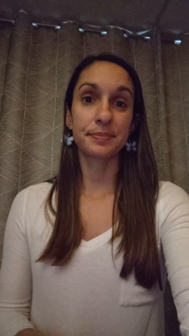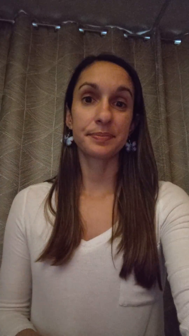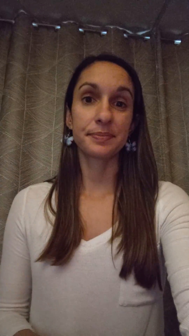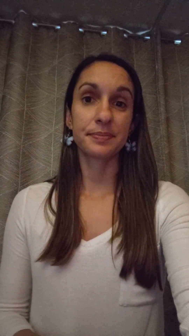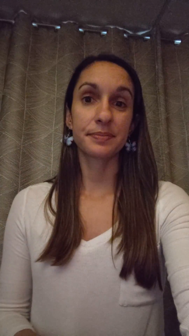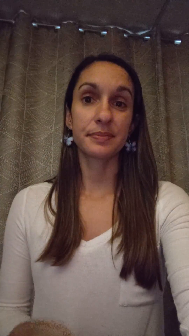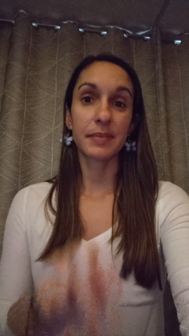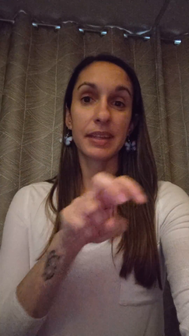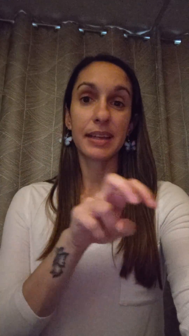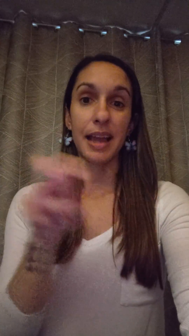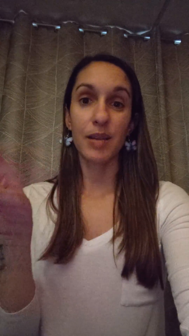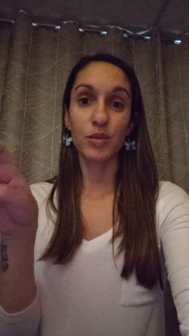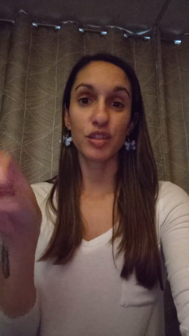couch